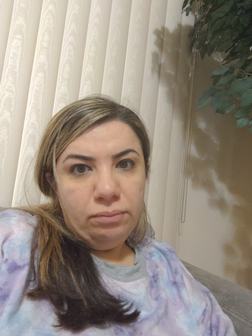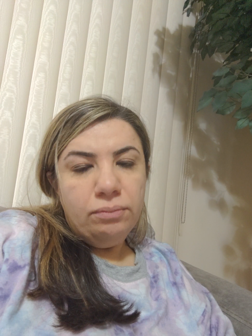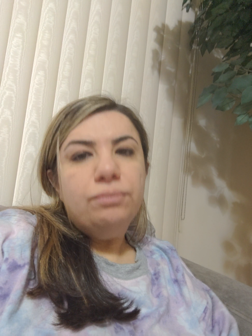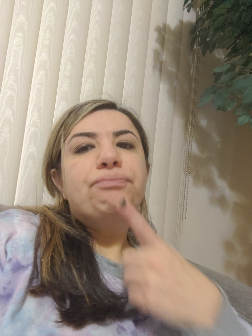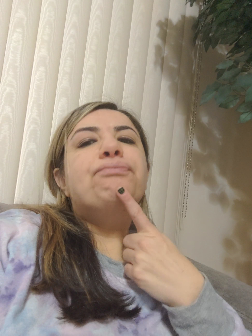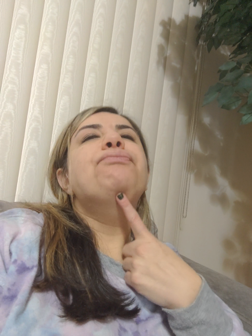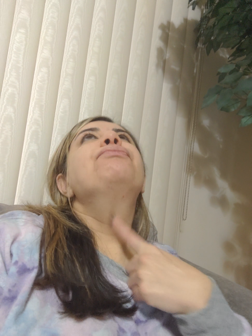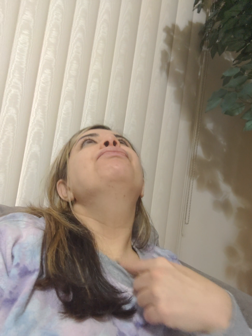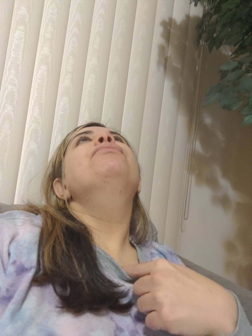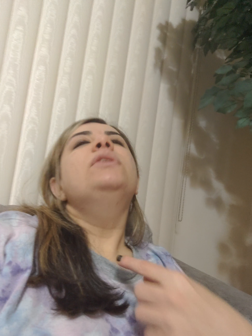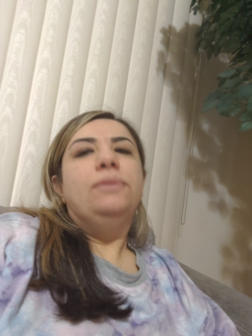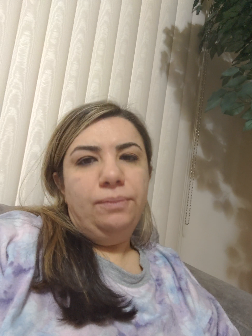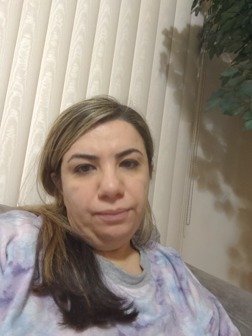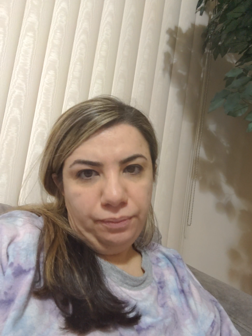thirsty